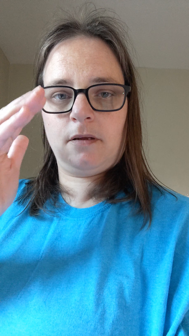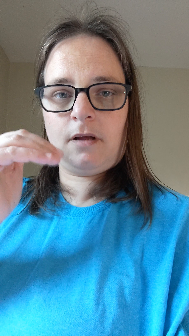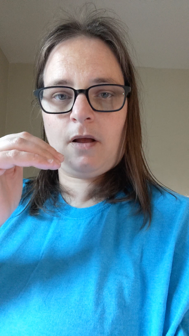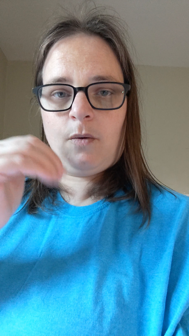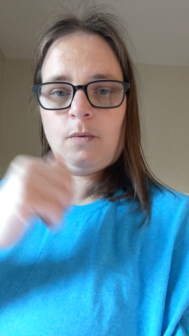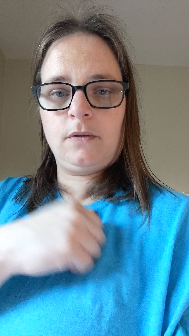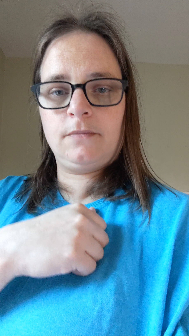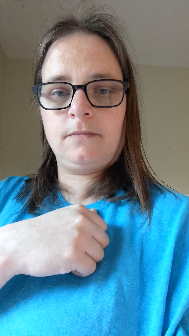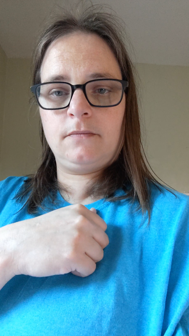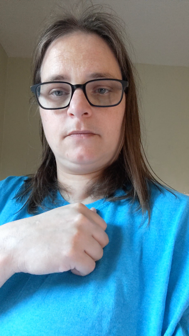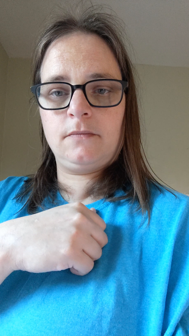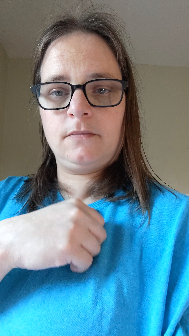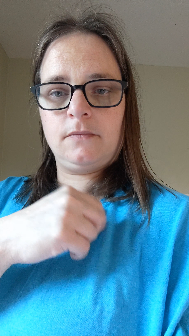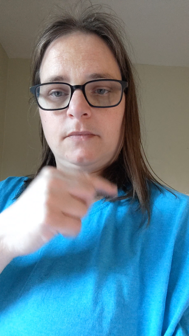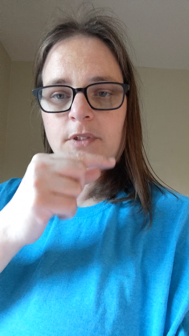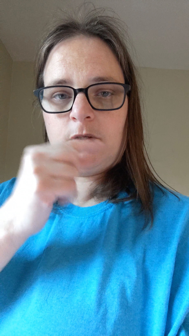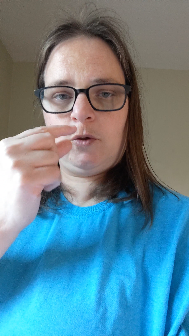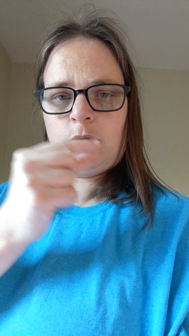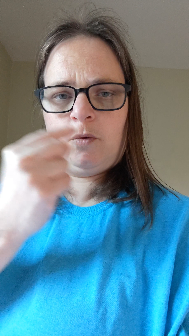glue